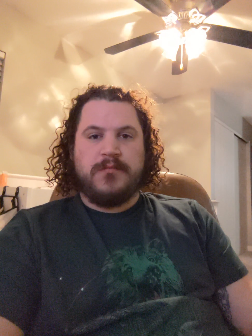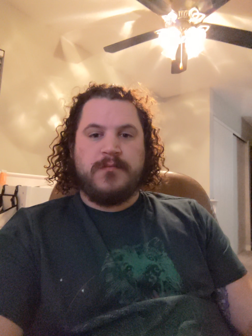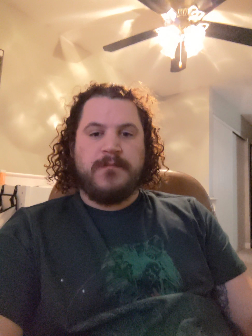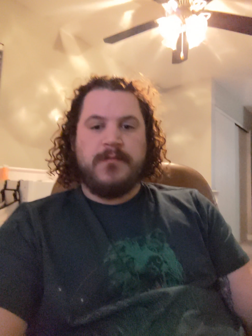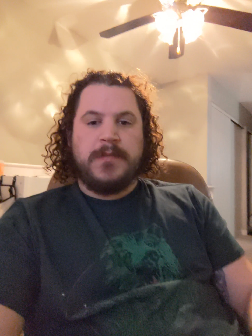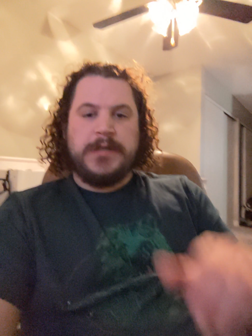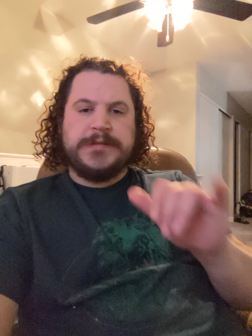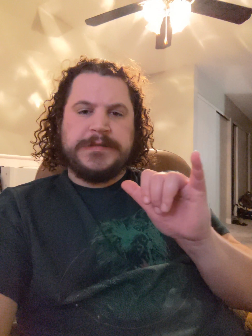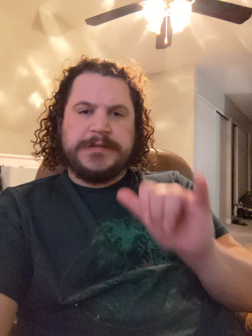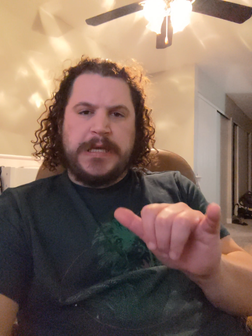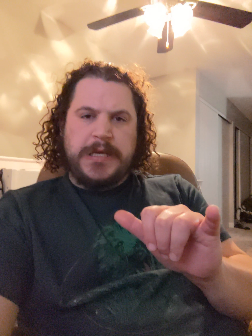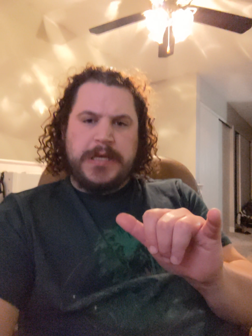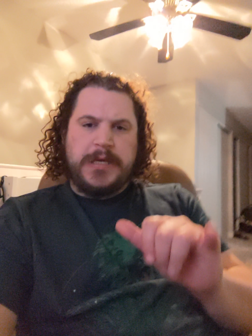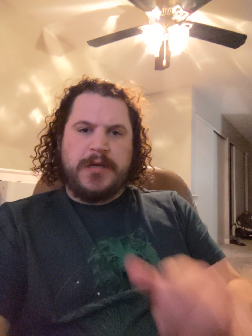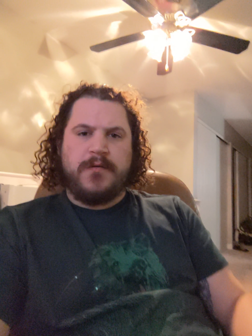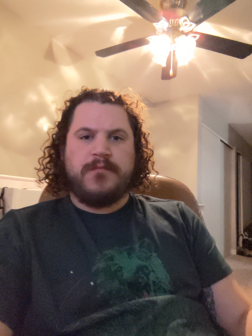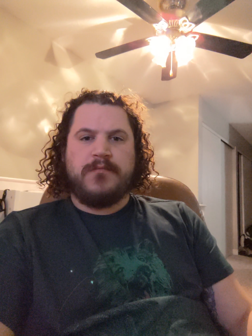stay